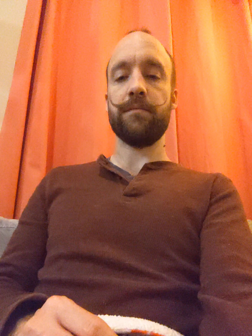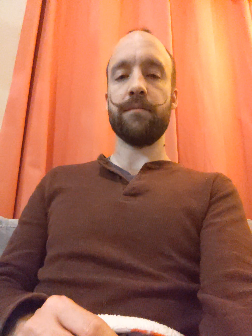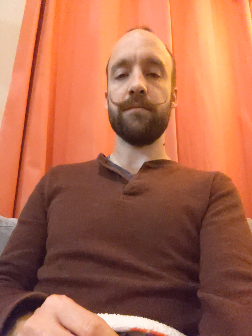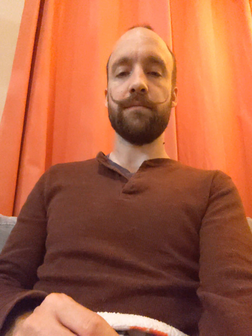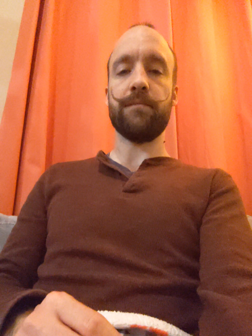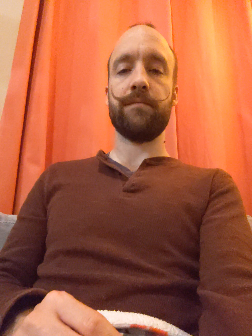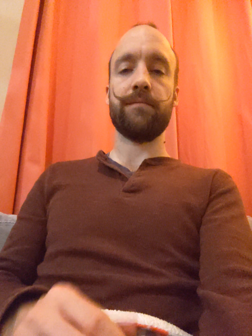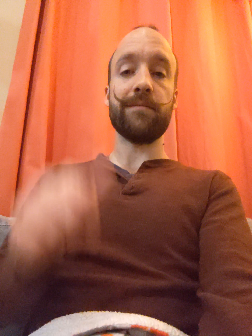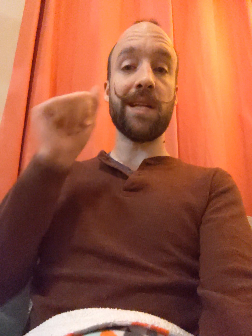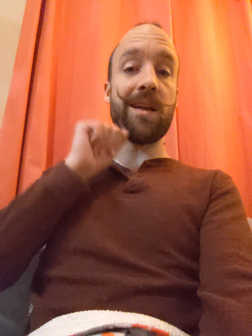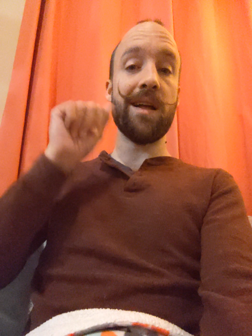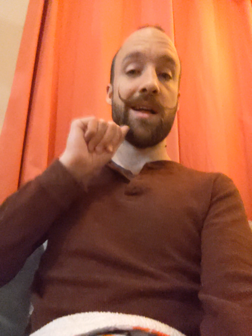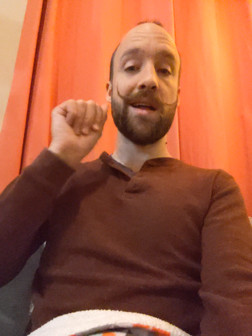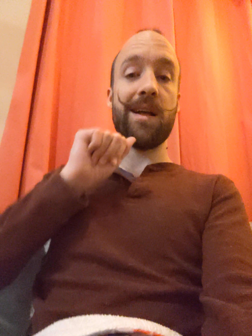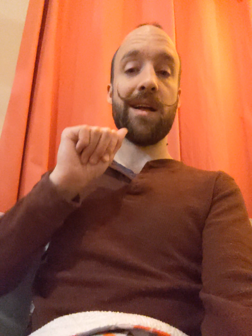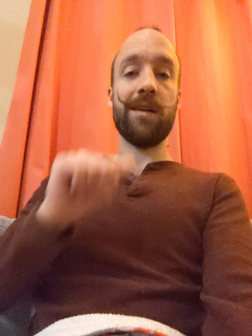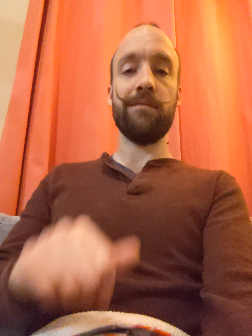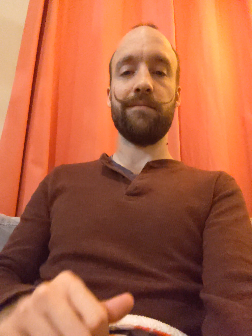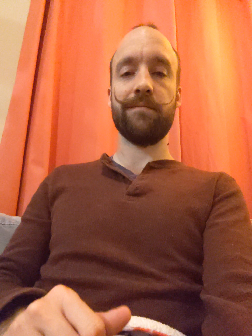aunt